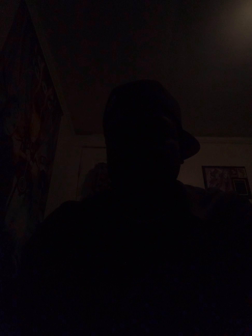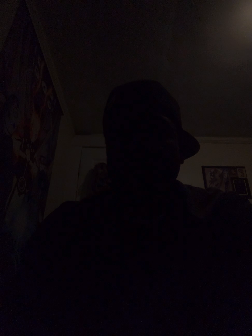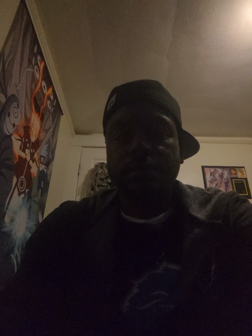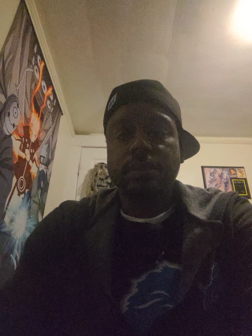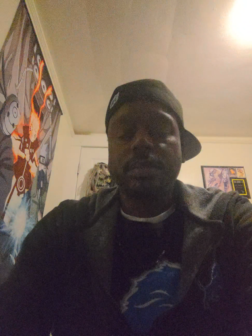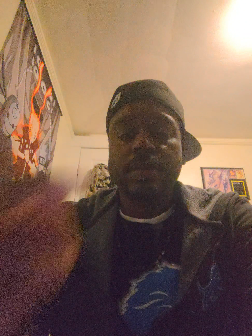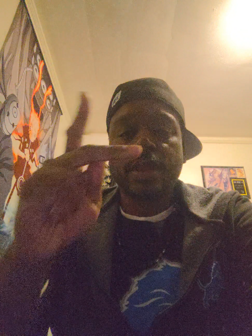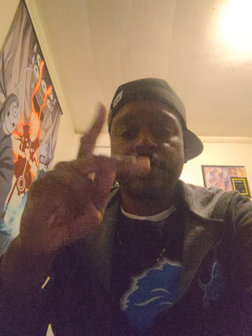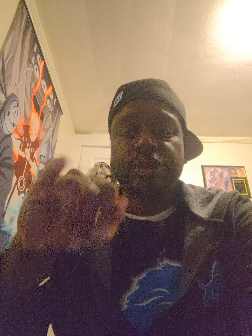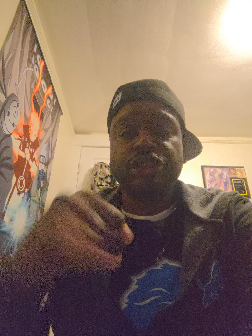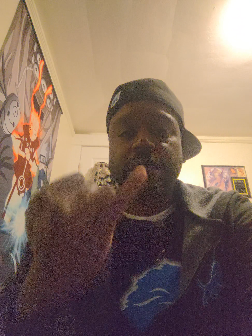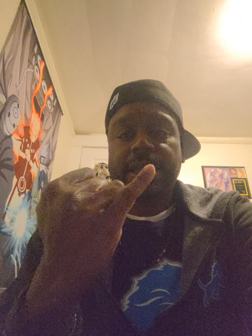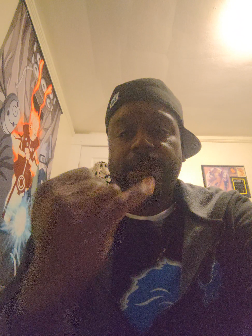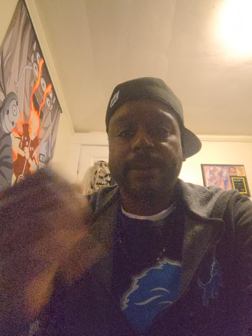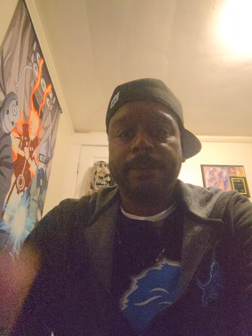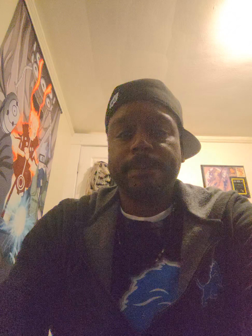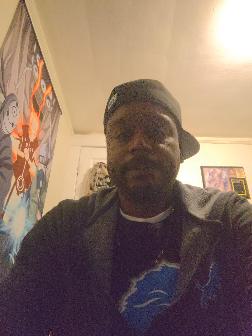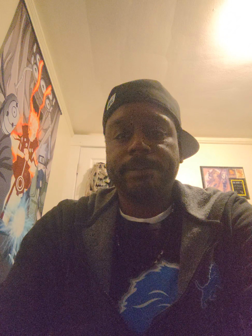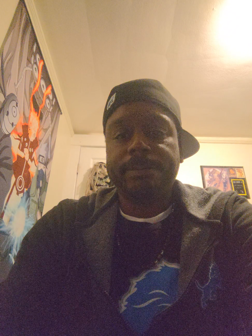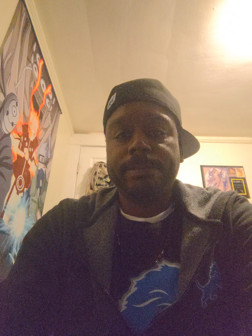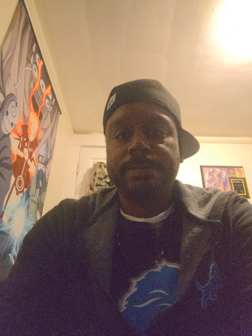pajamas